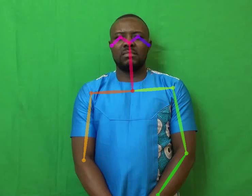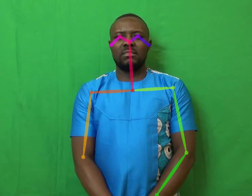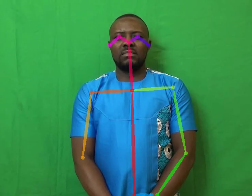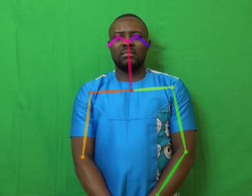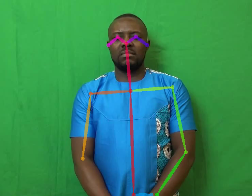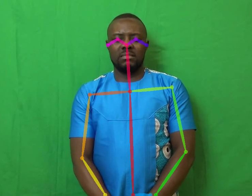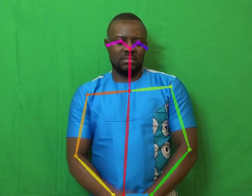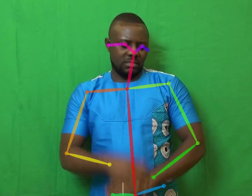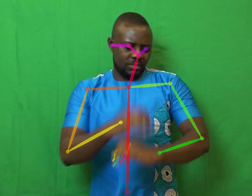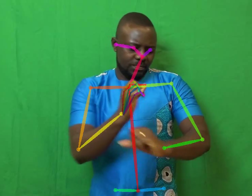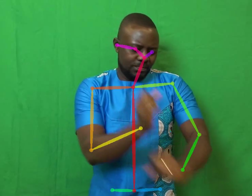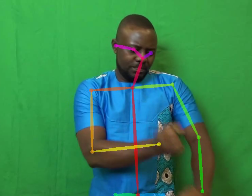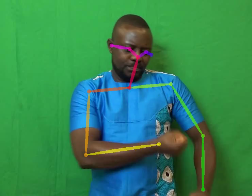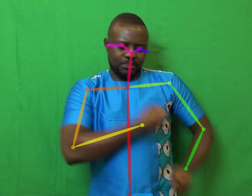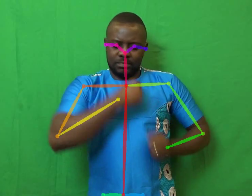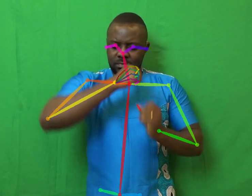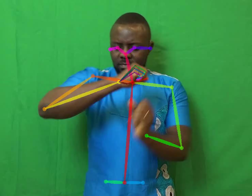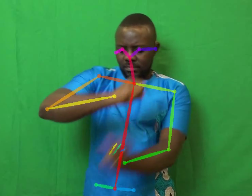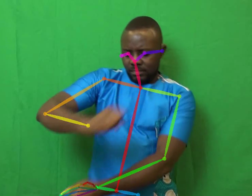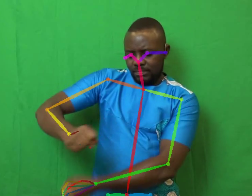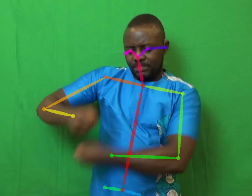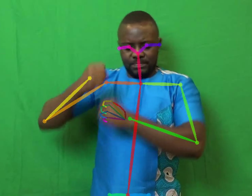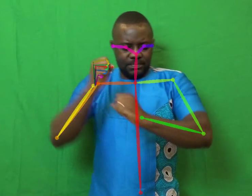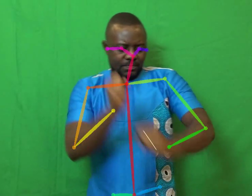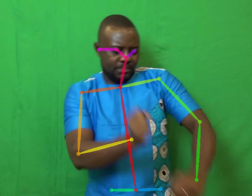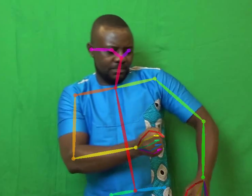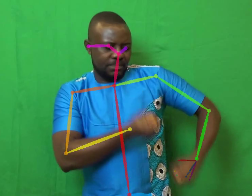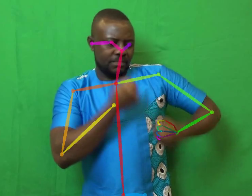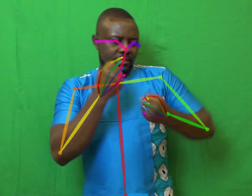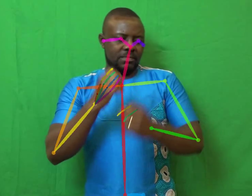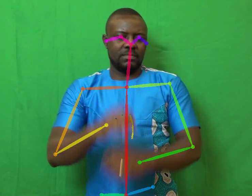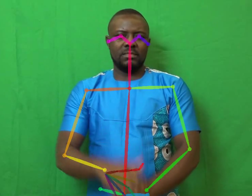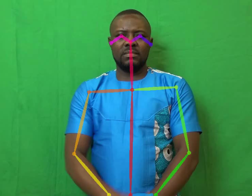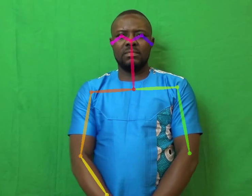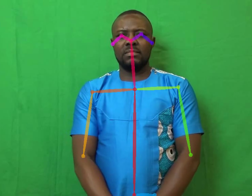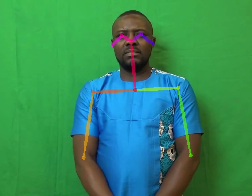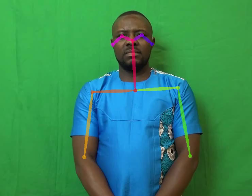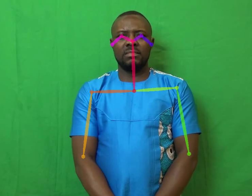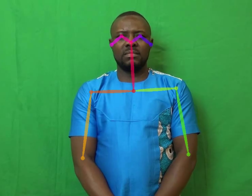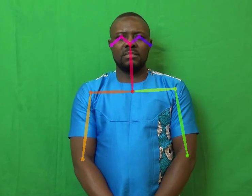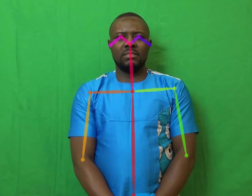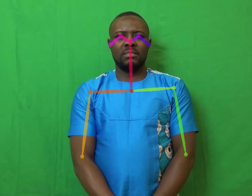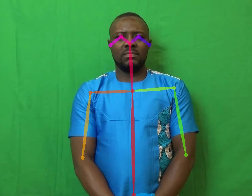boating